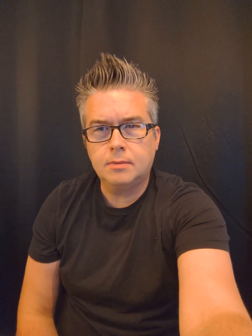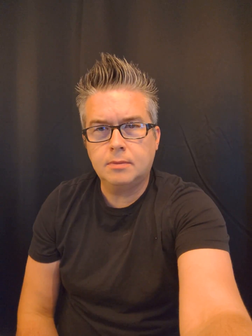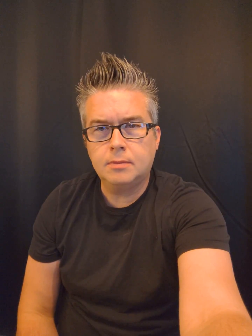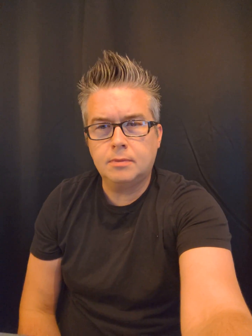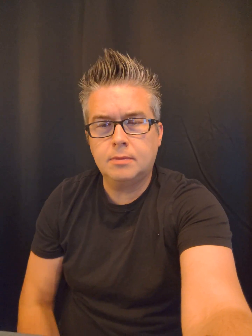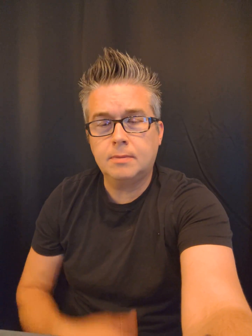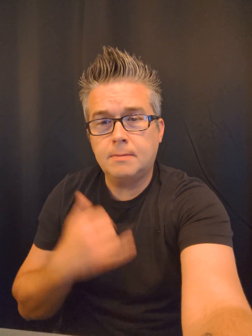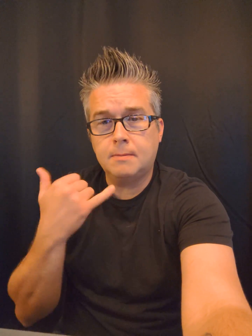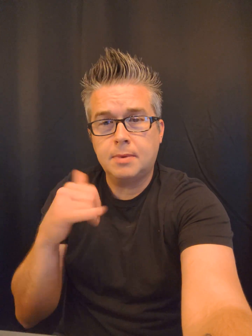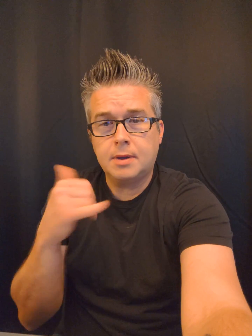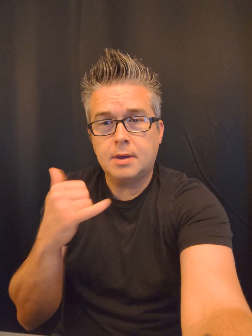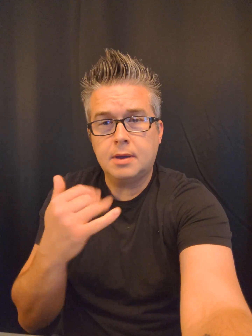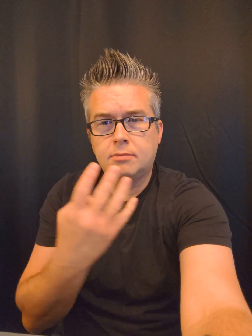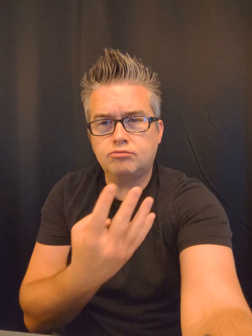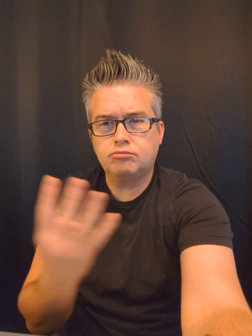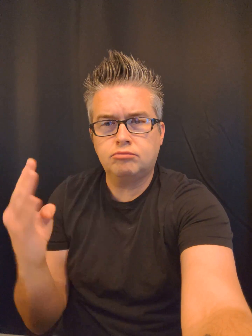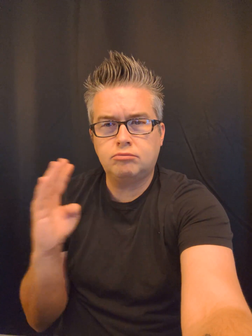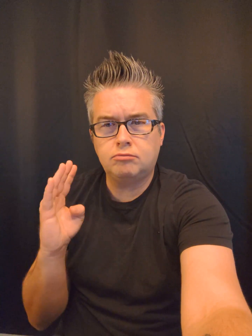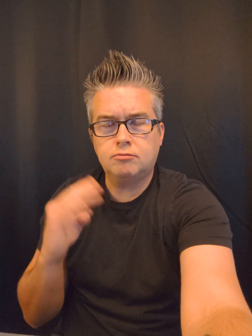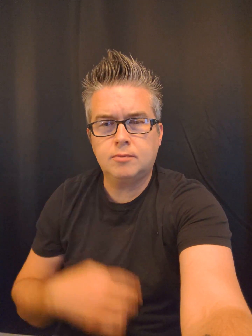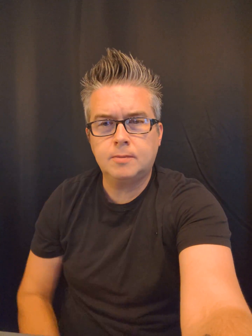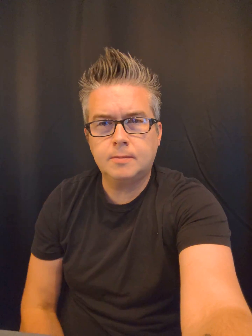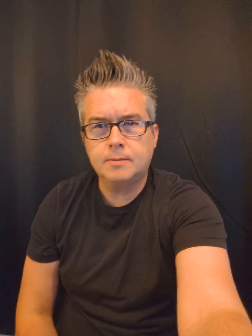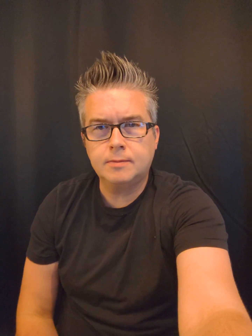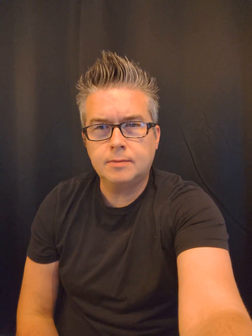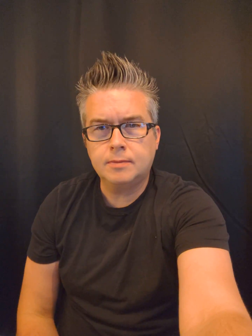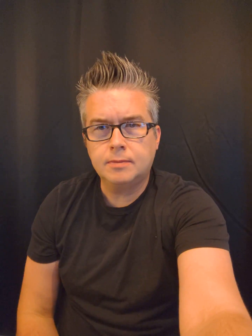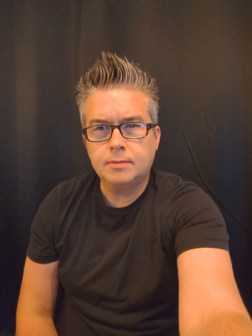playpen